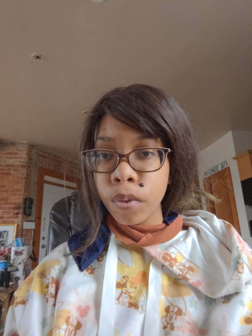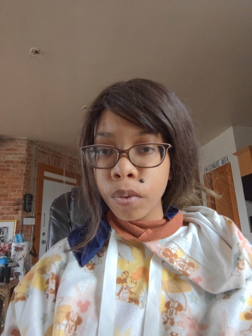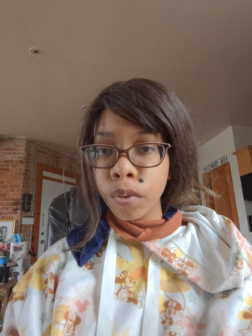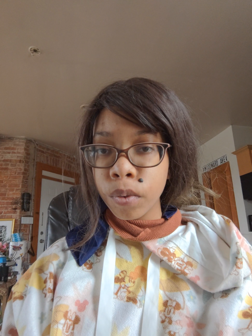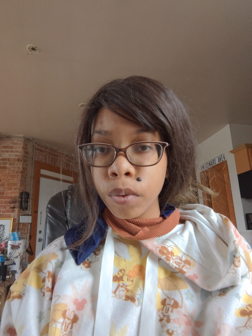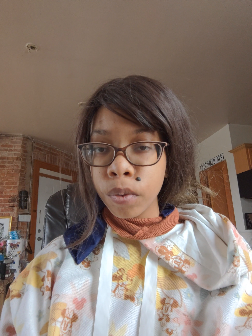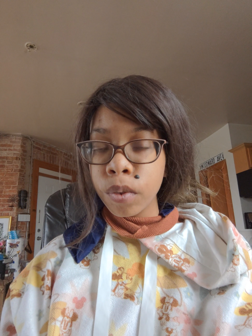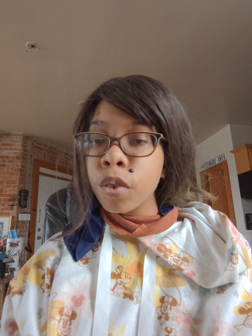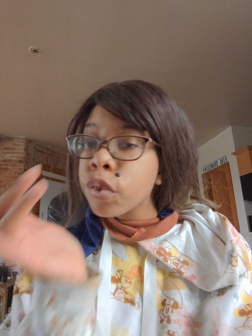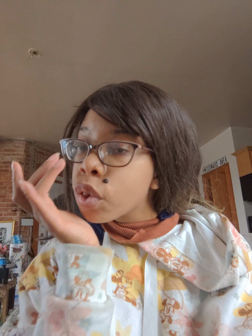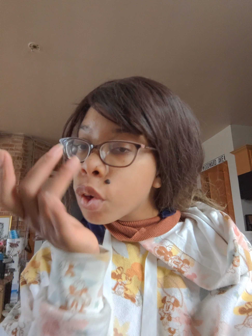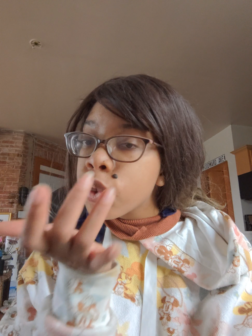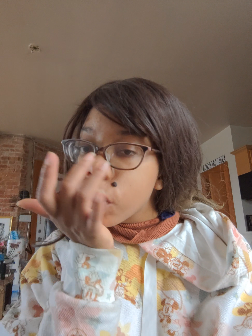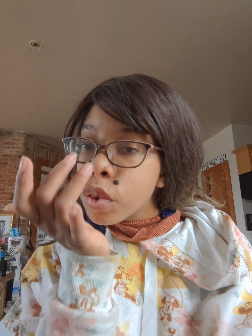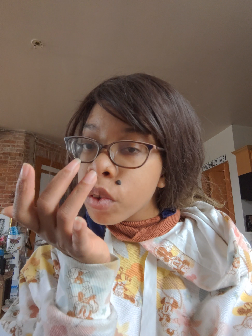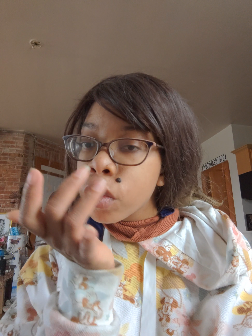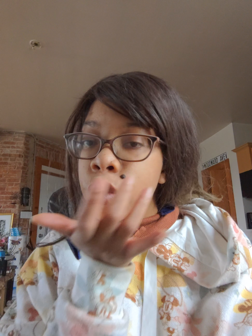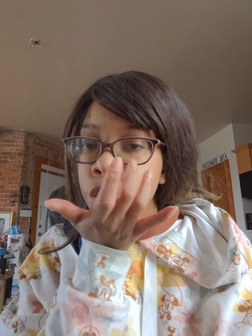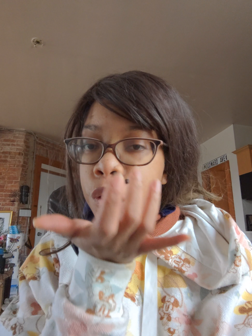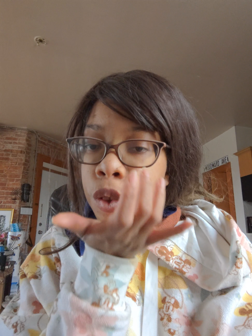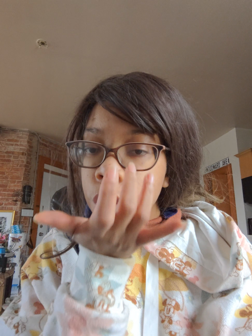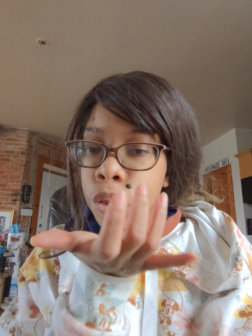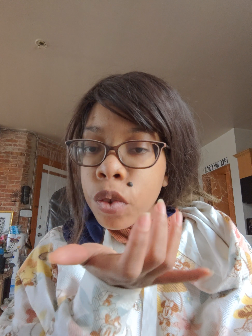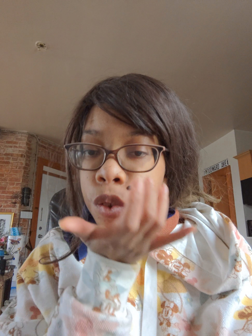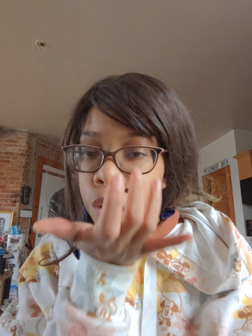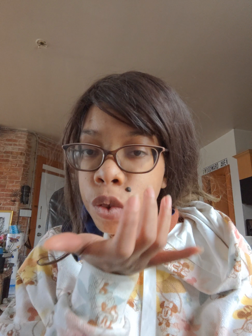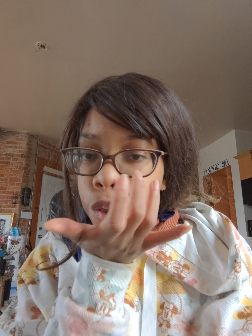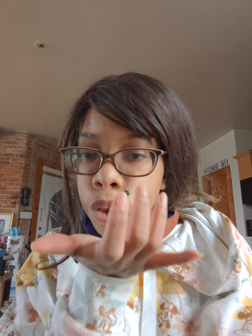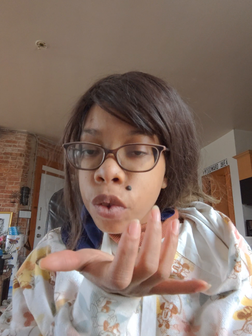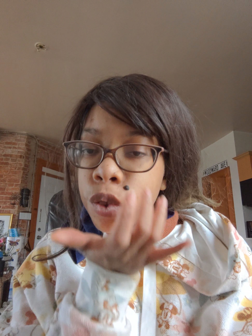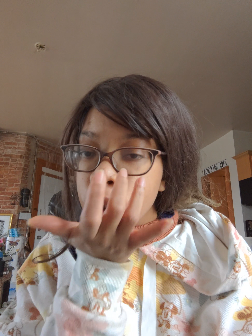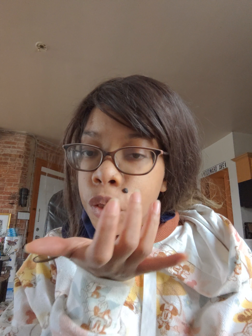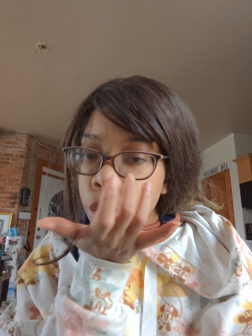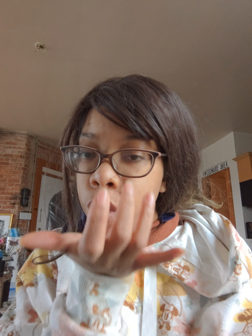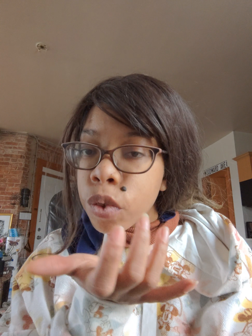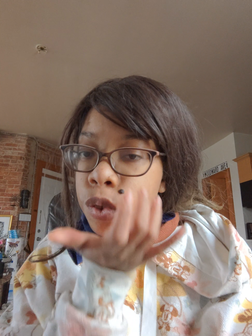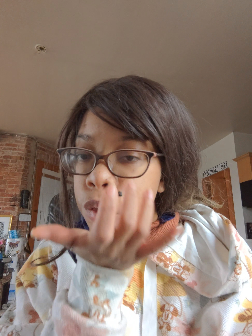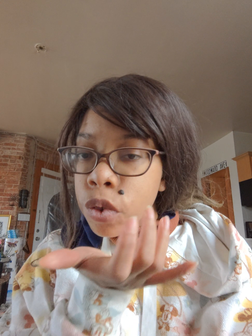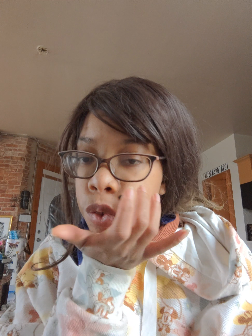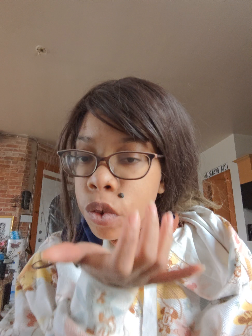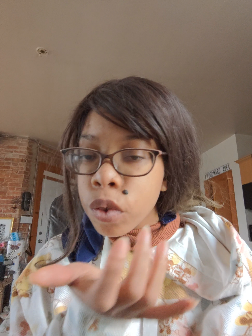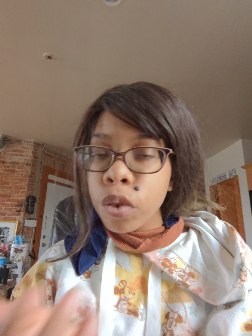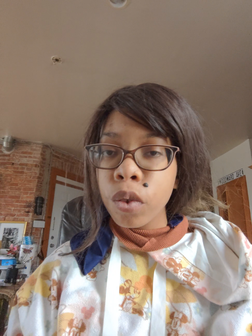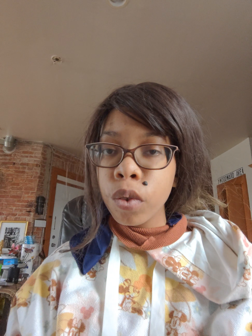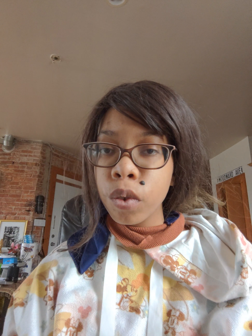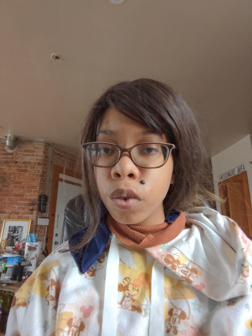grass